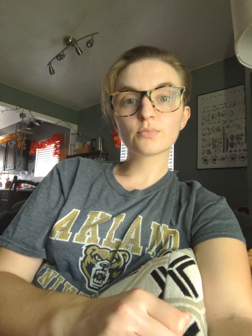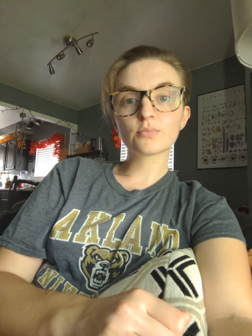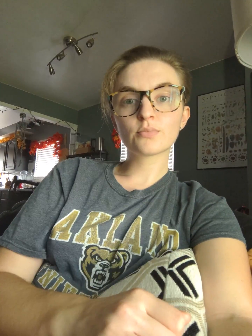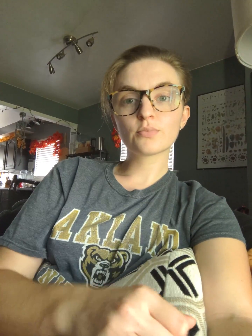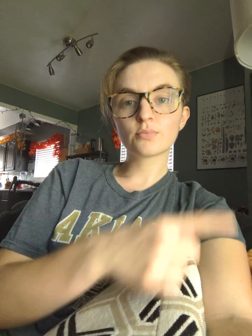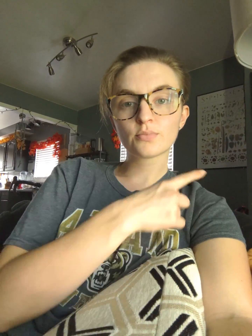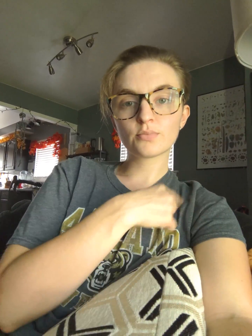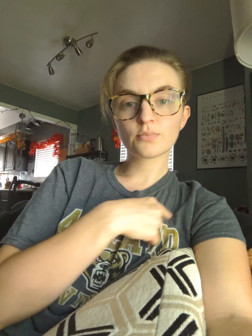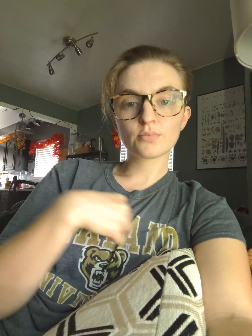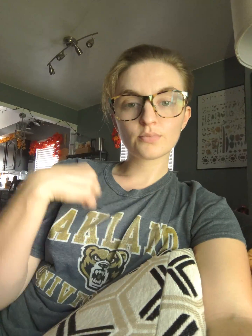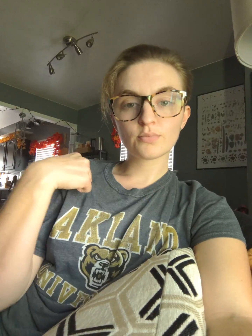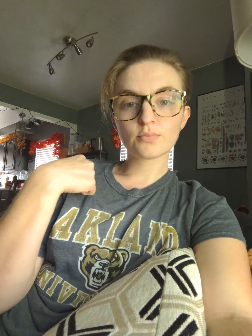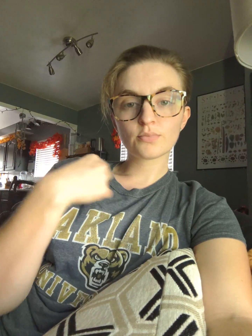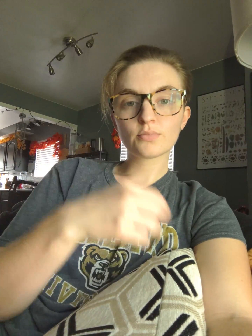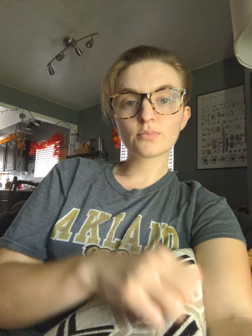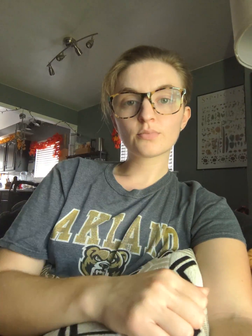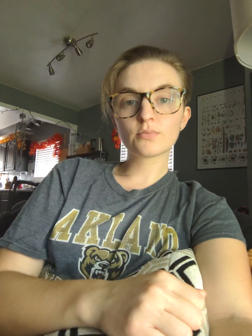necklace